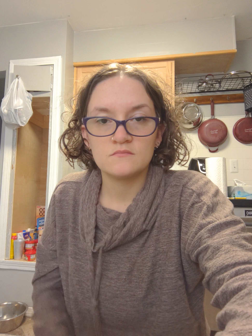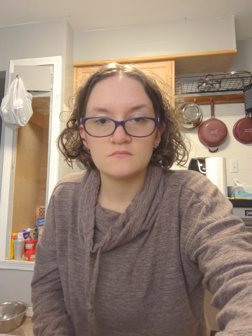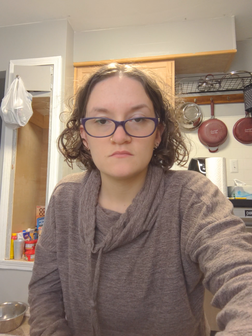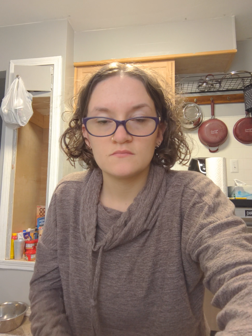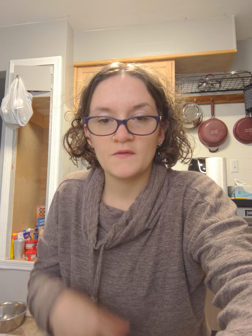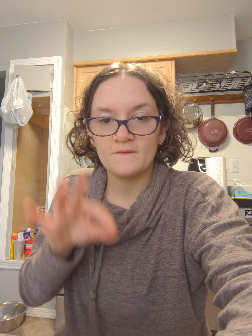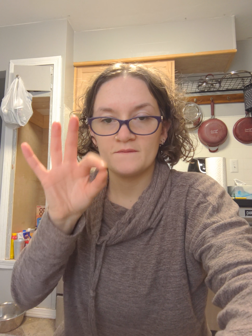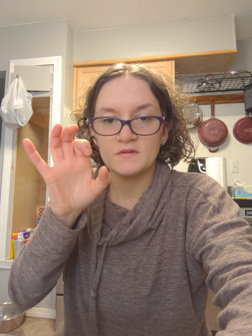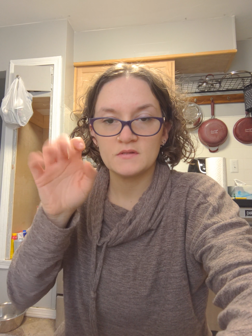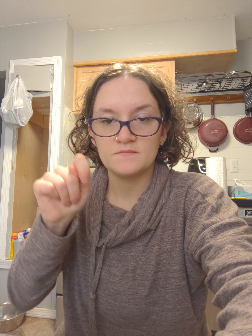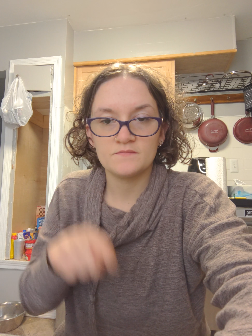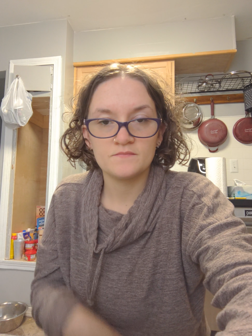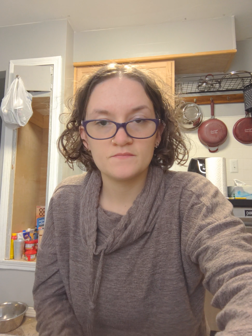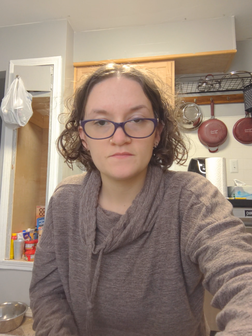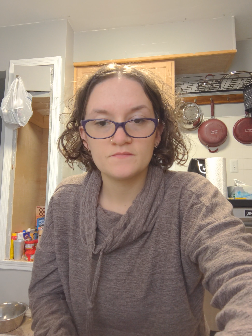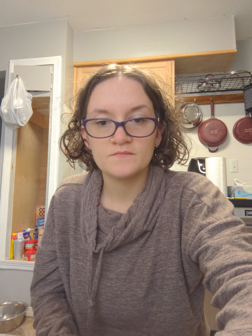feet